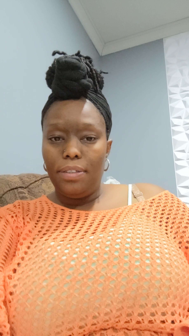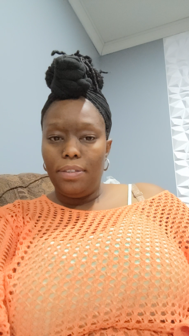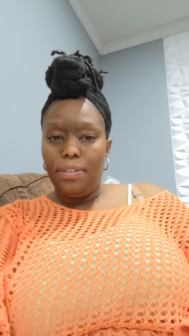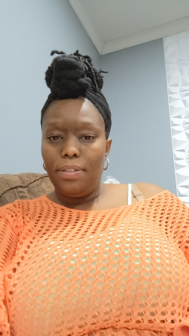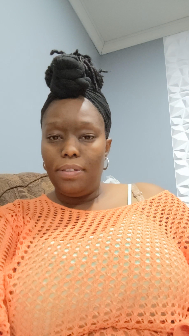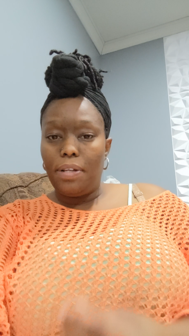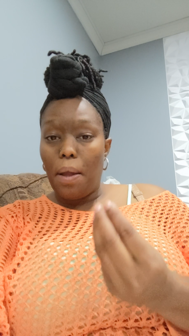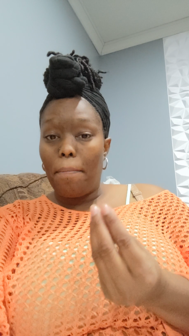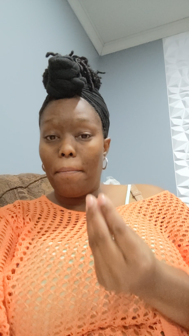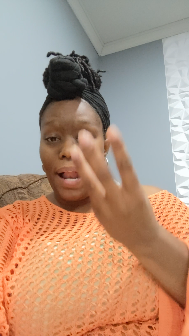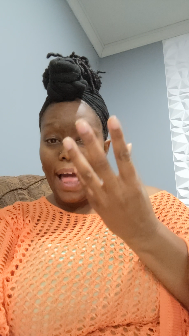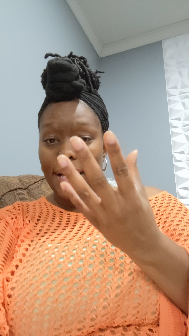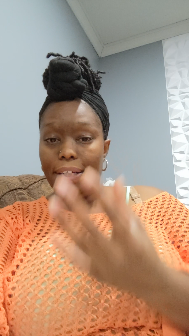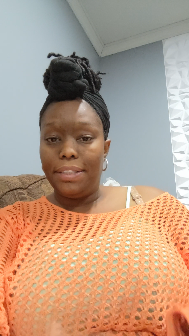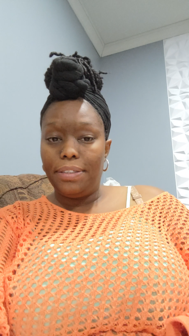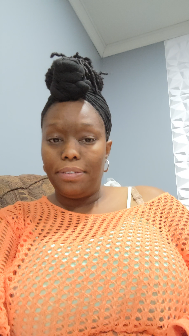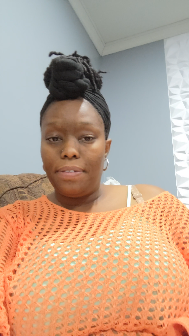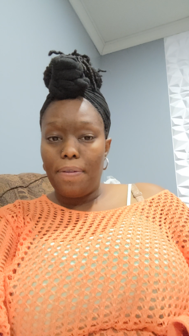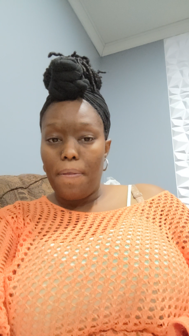plants